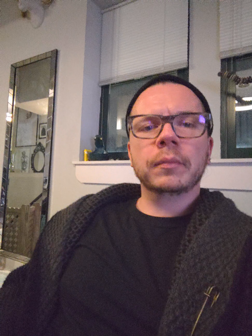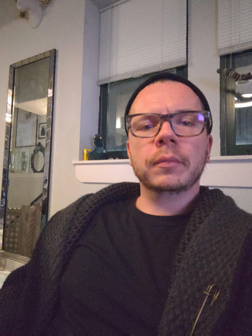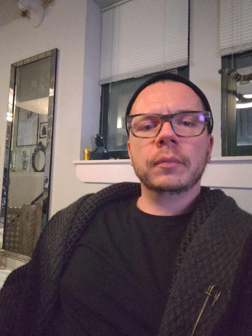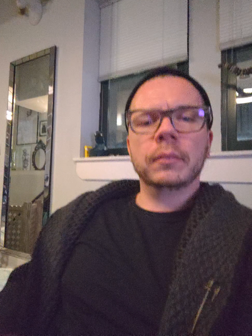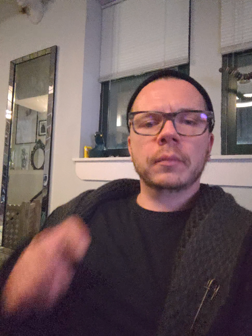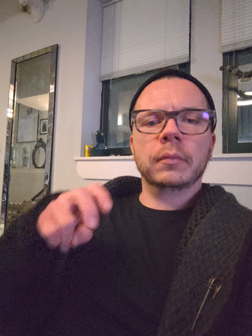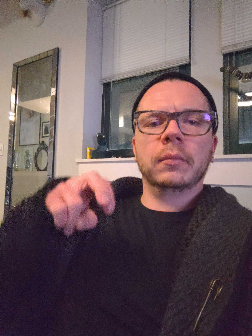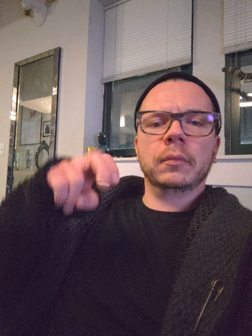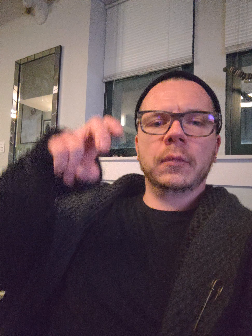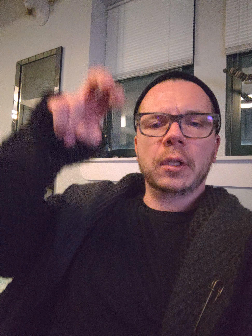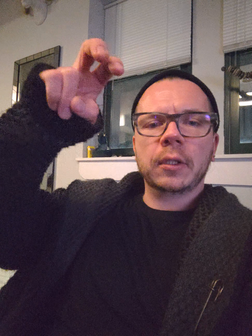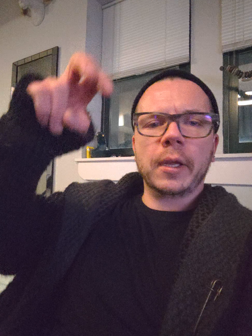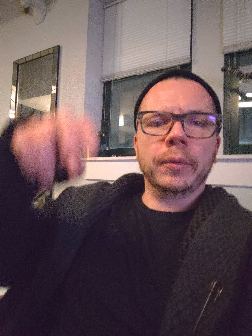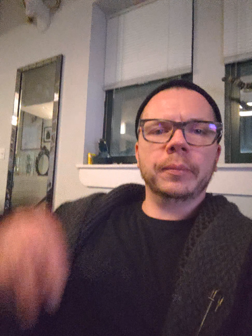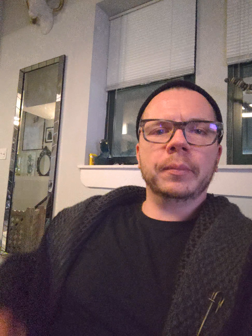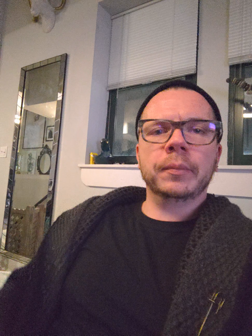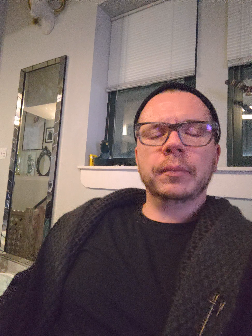stairs